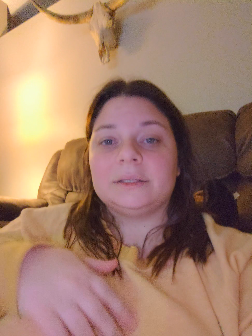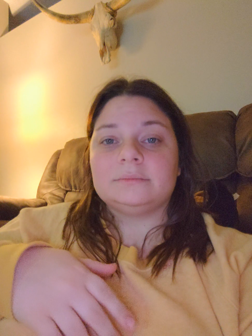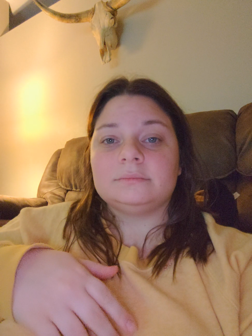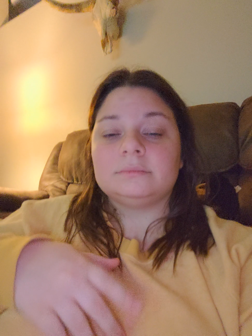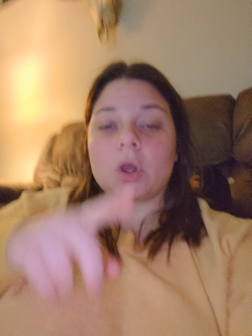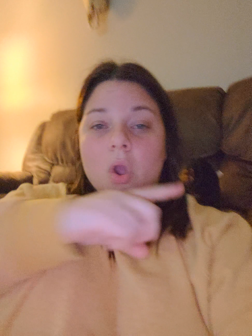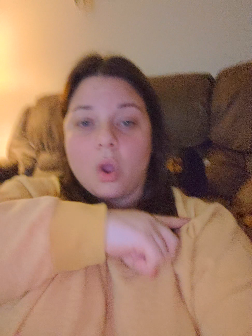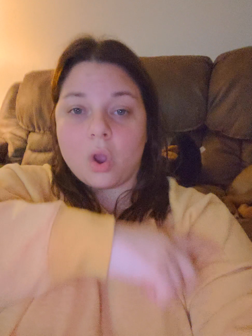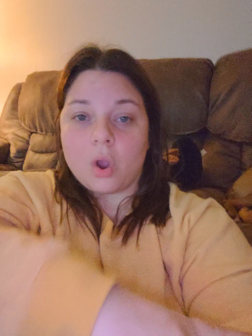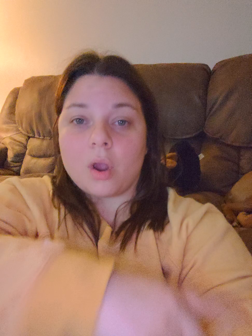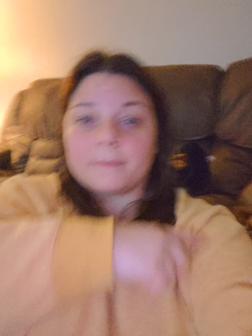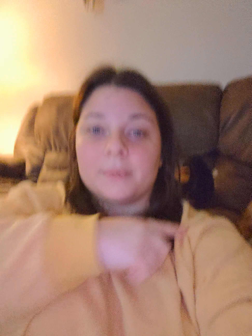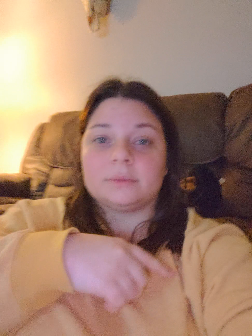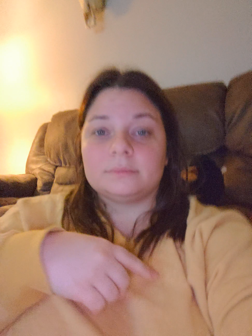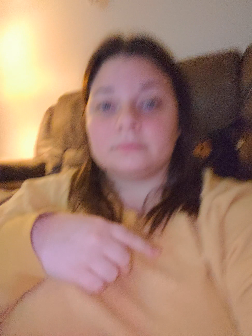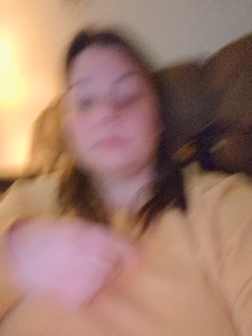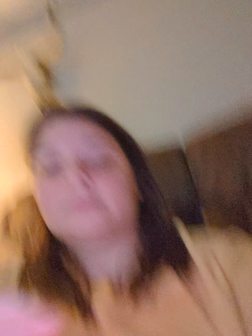arm